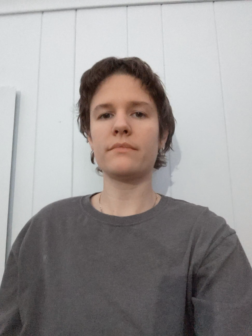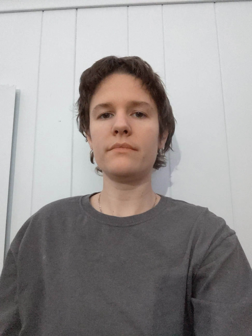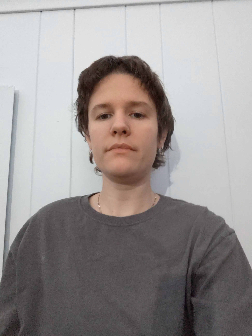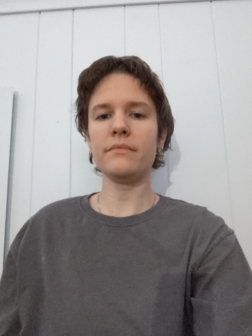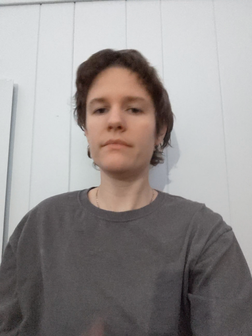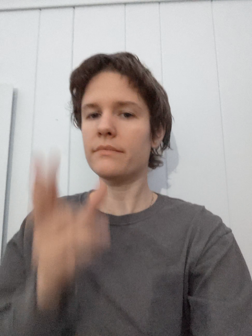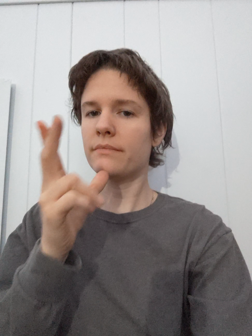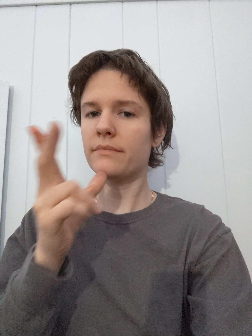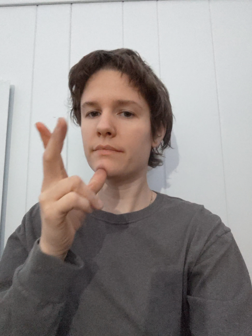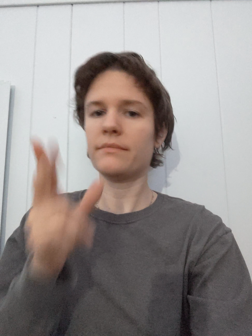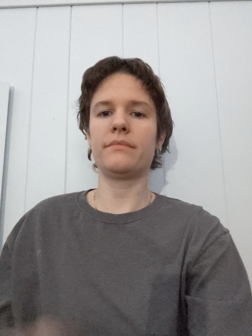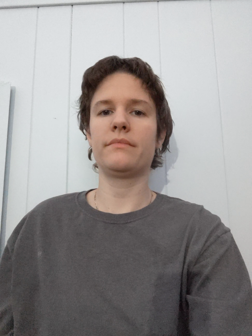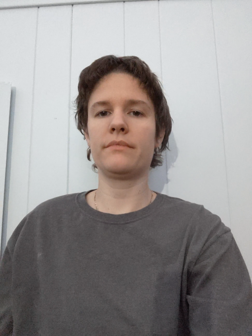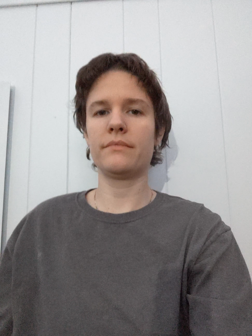hen